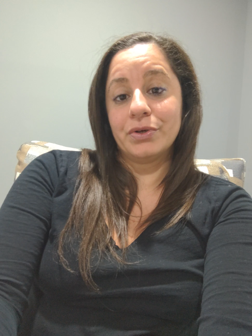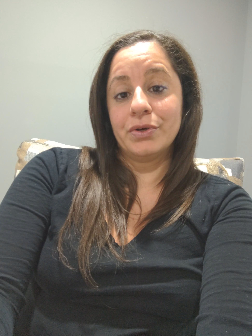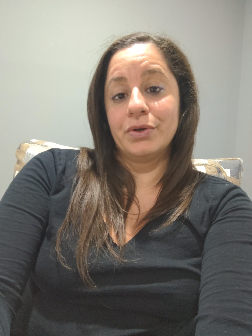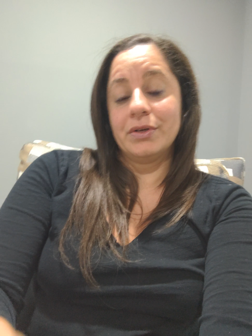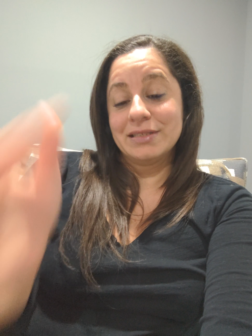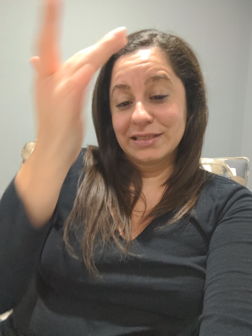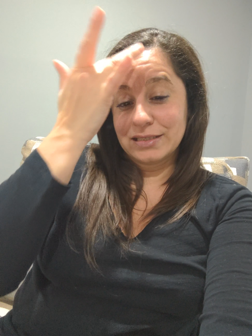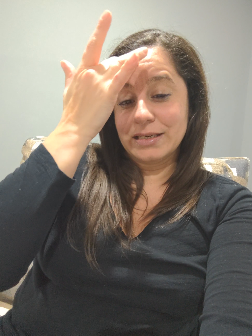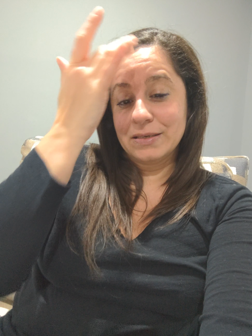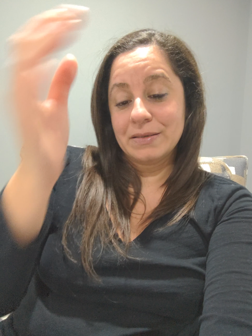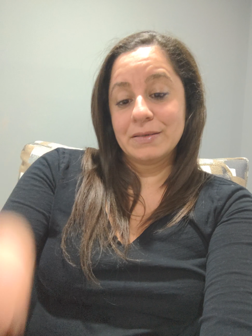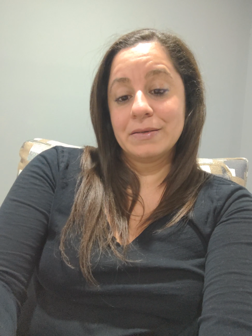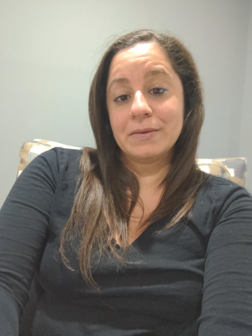sick